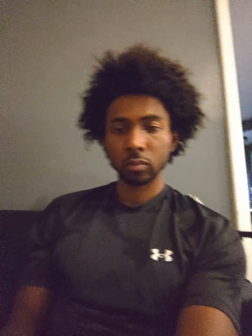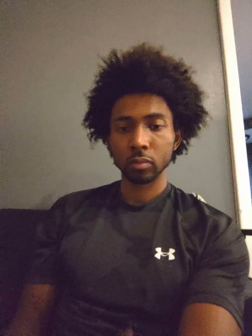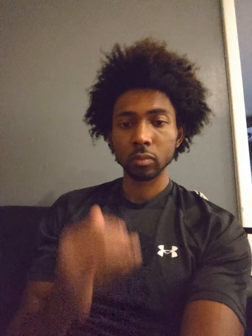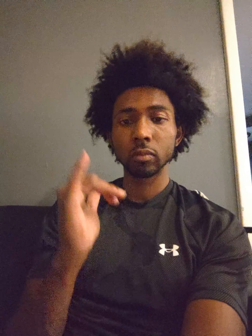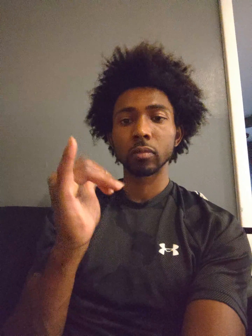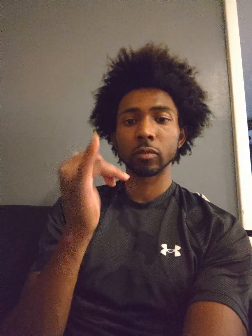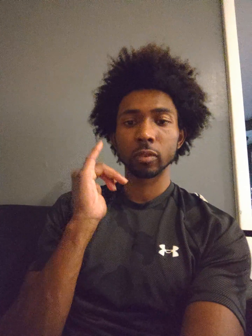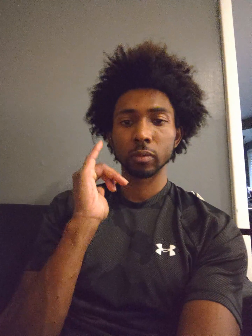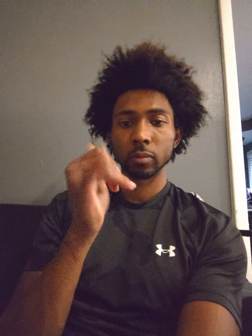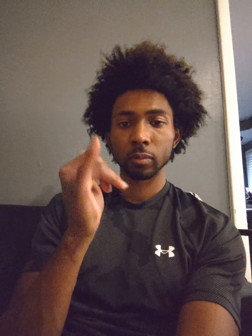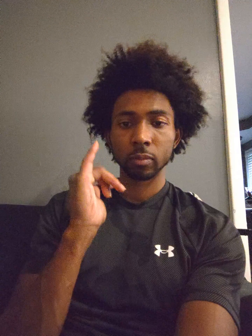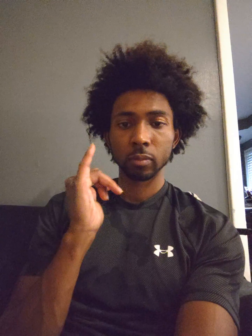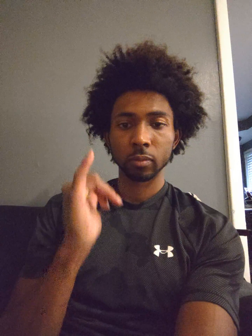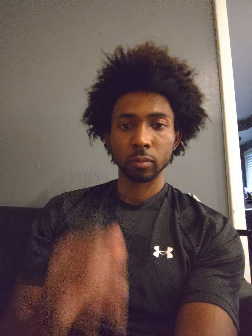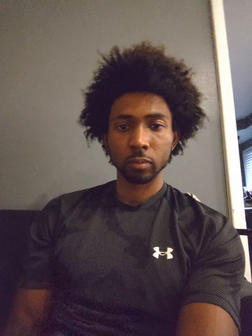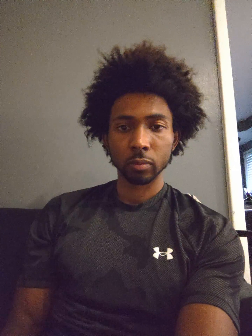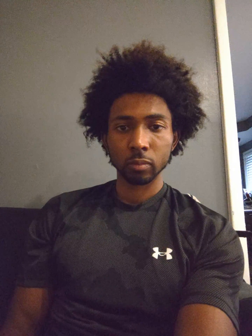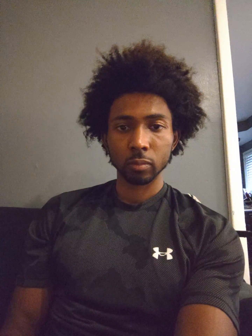rocking chair